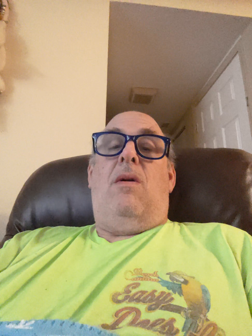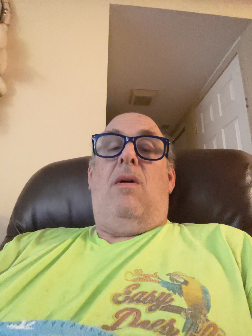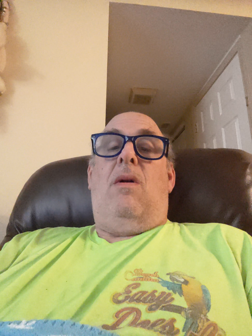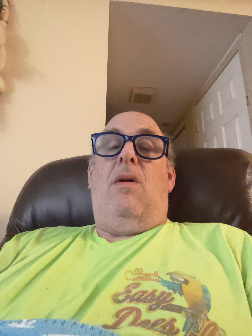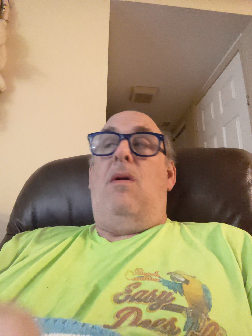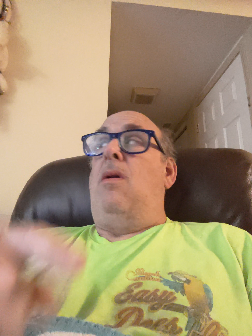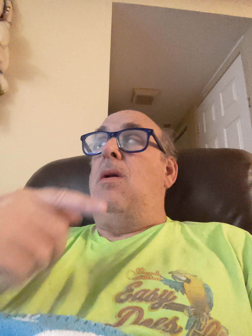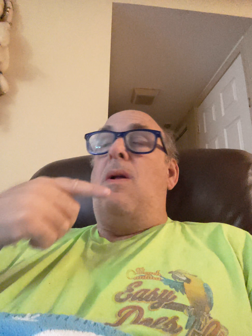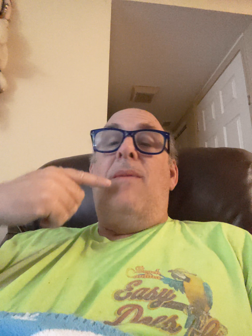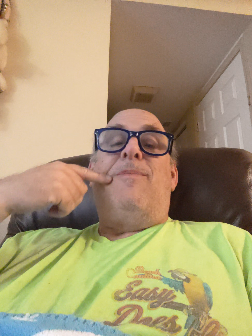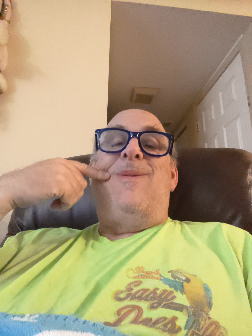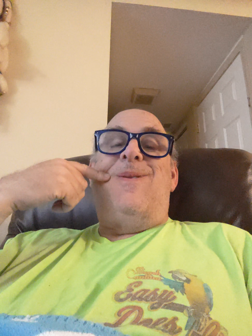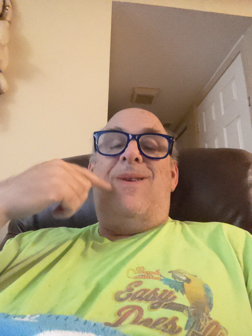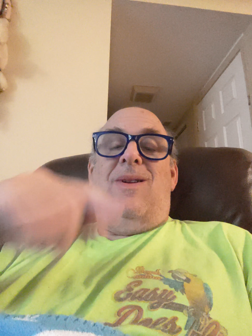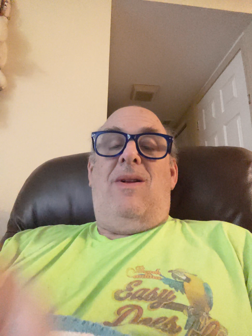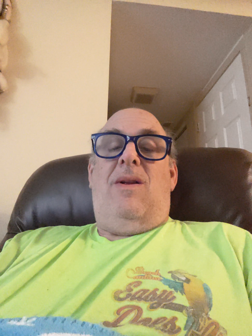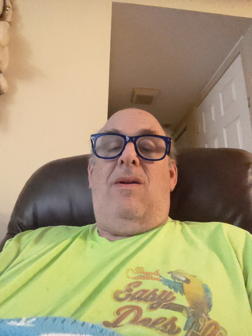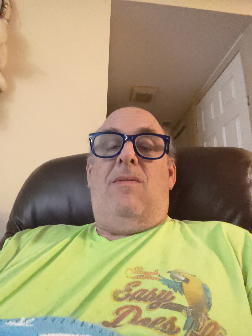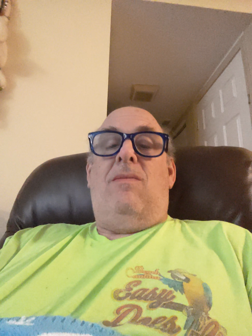smile